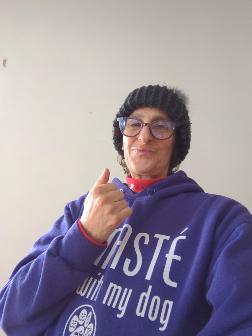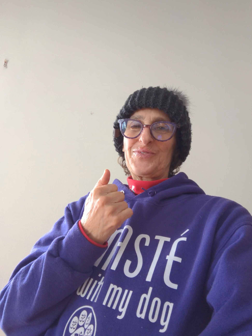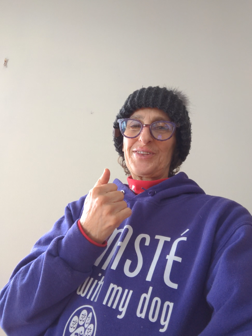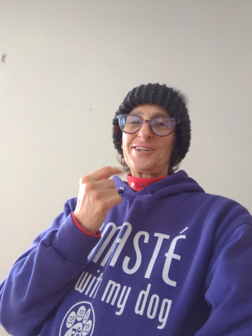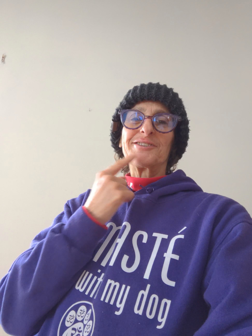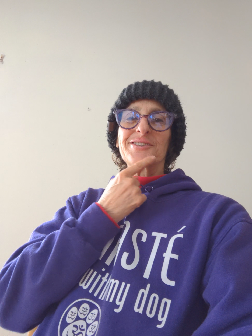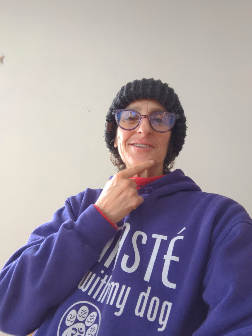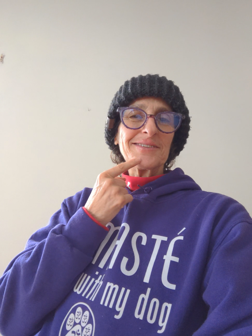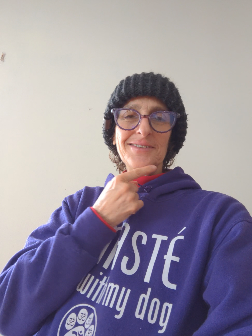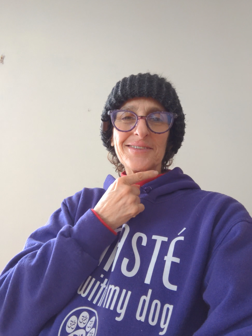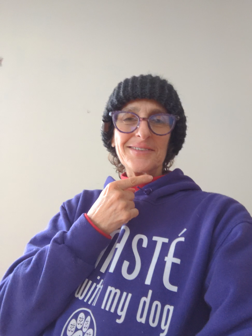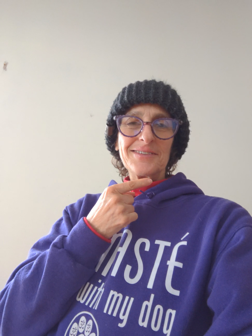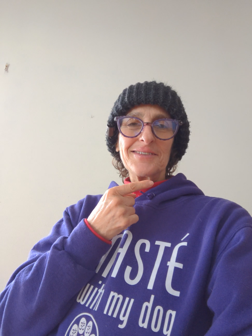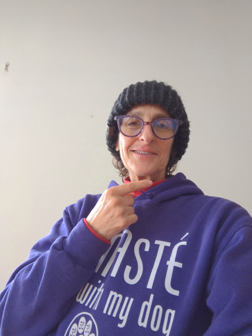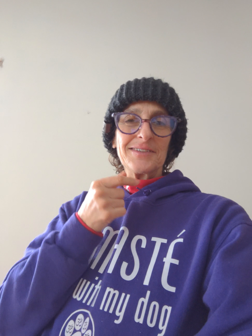chin